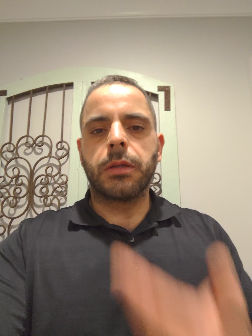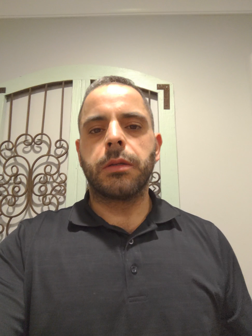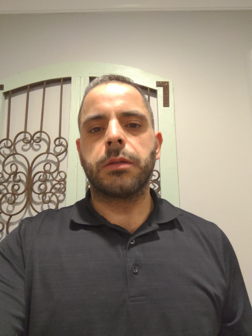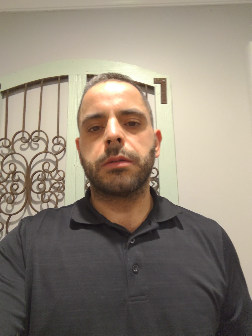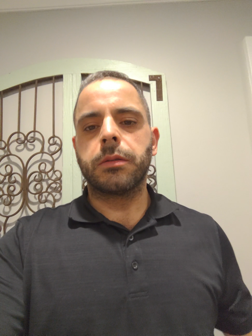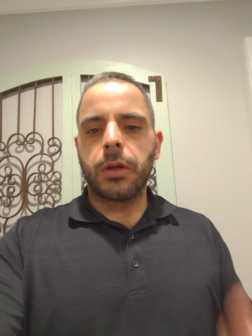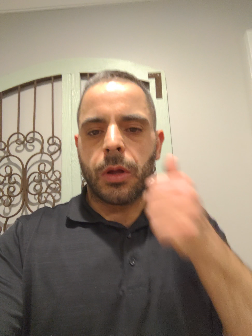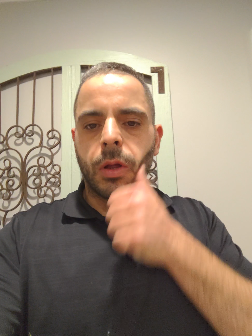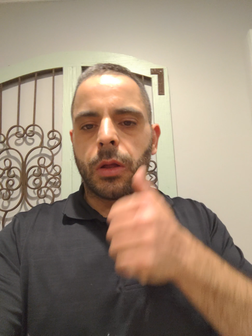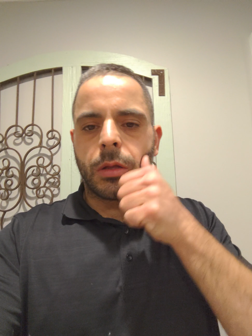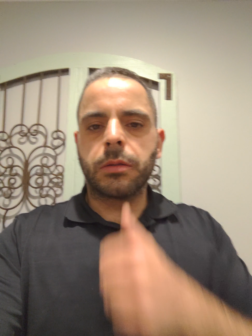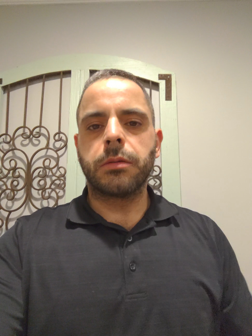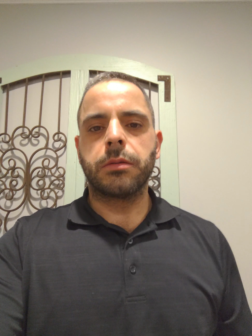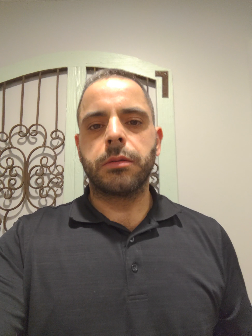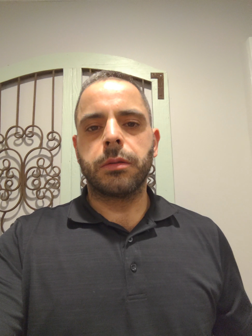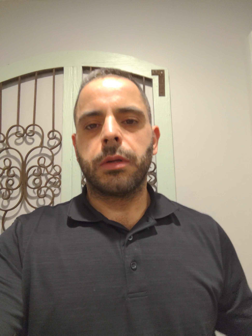girl